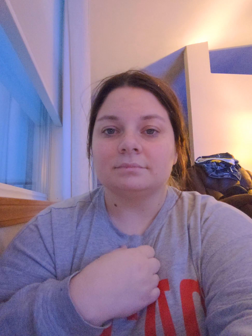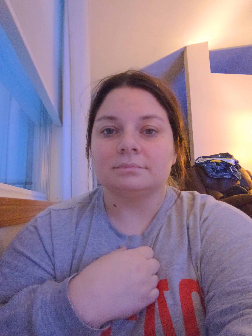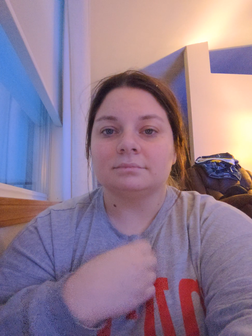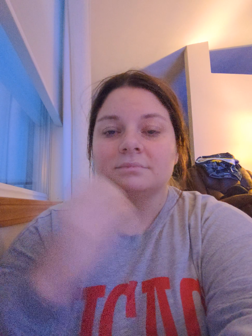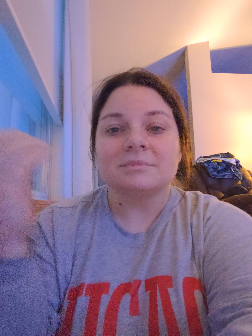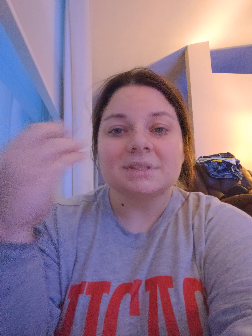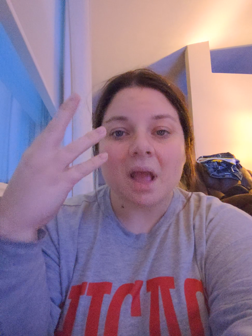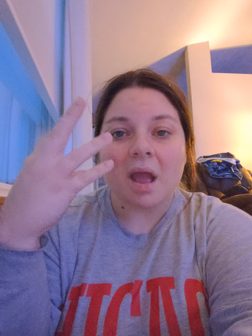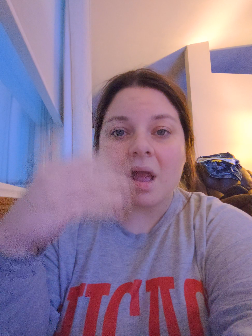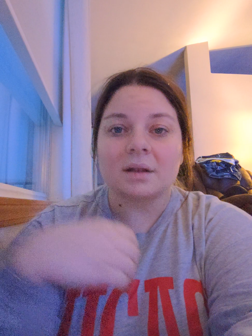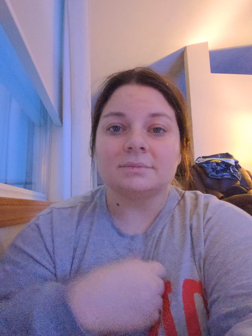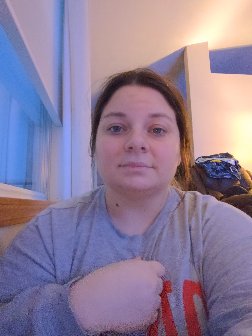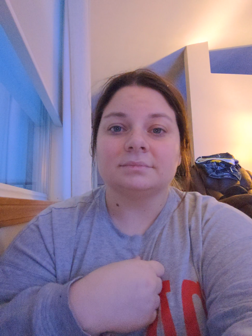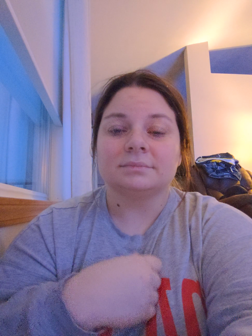sun